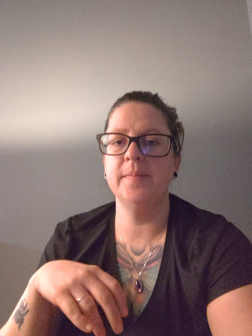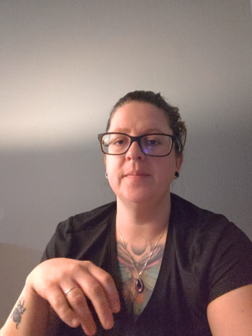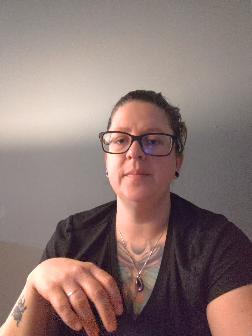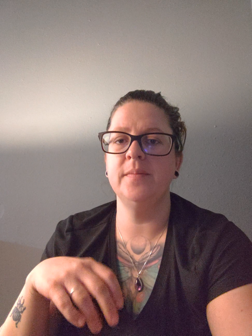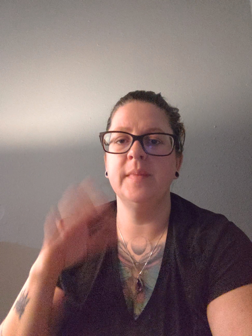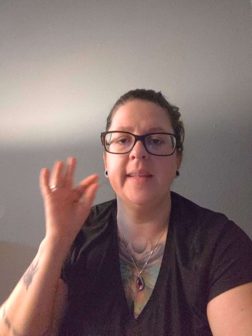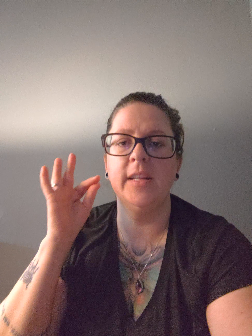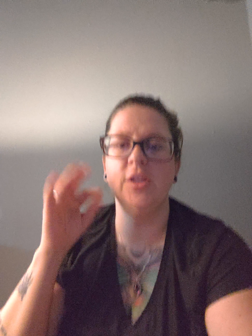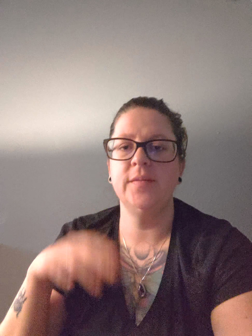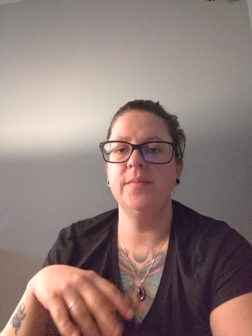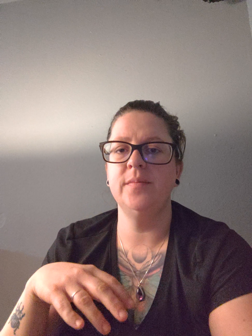hair